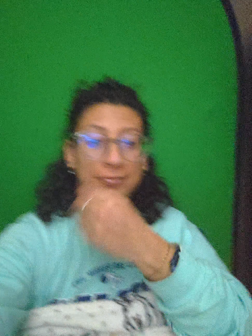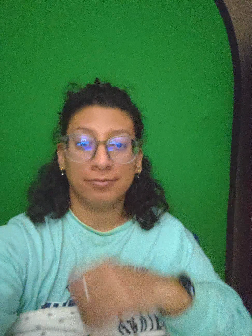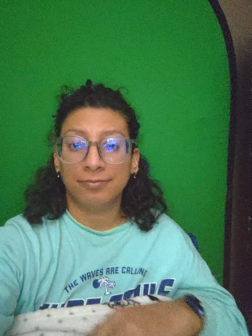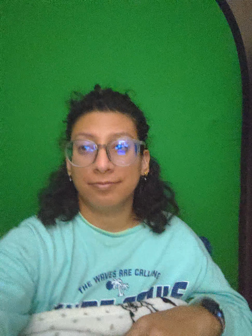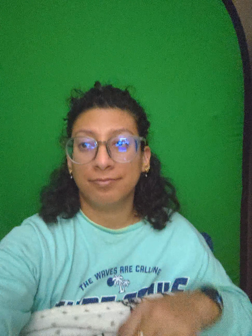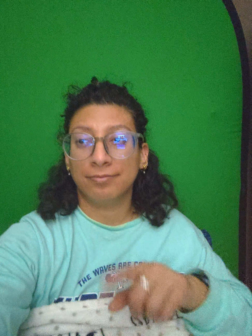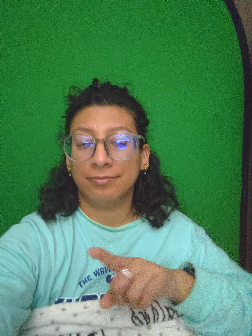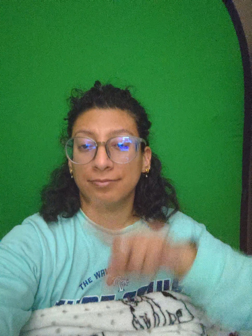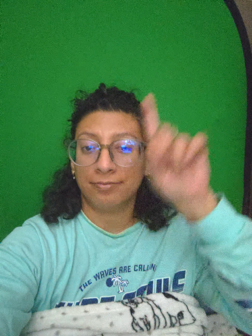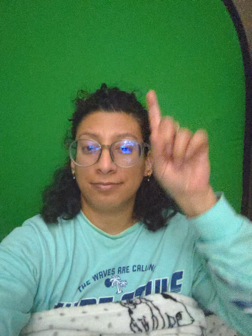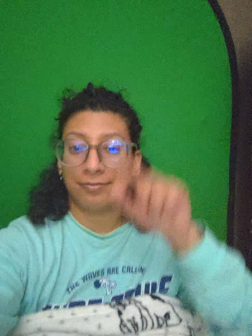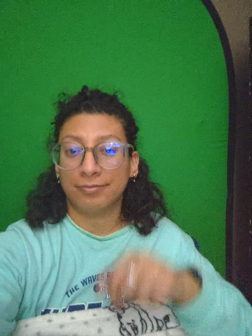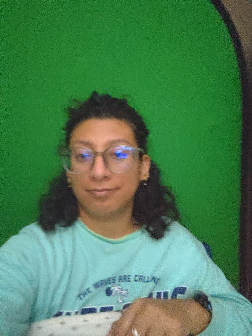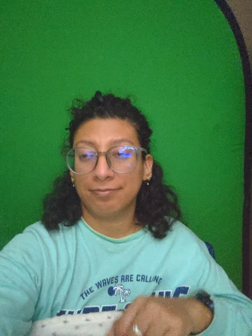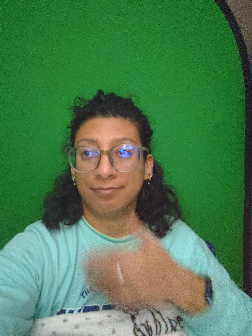up